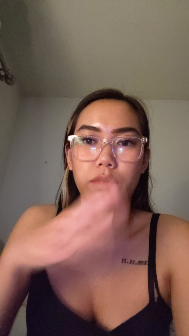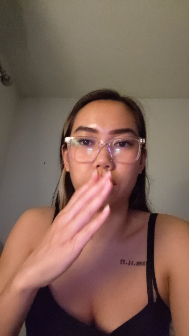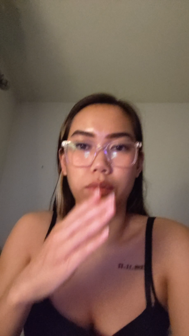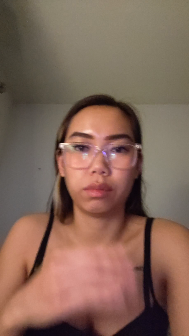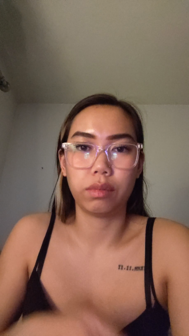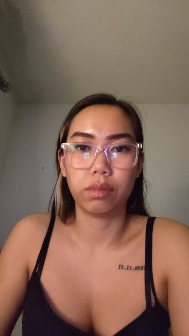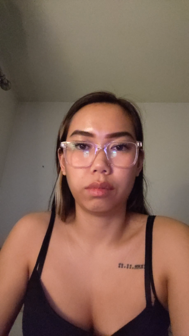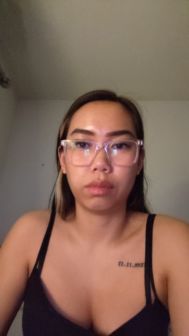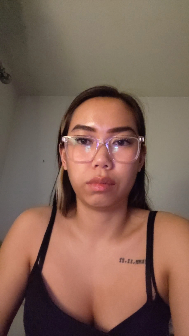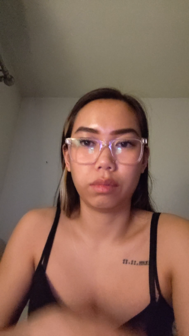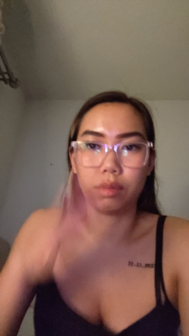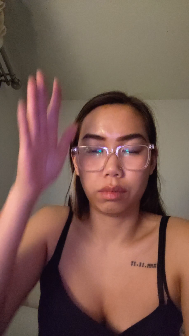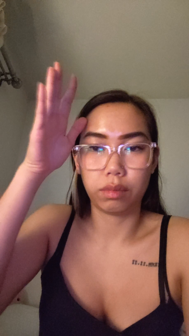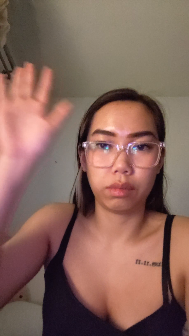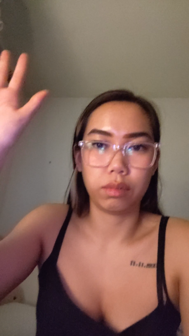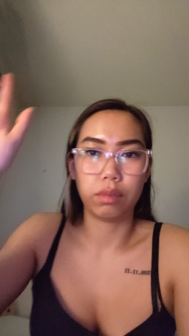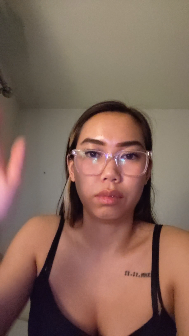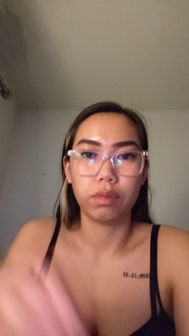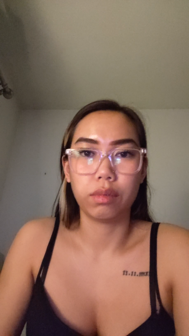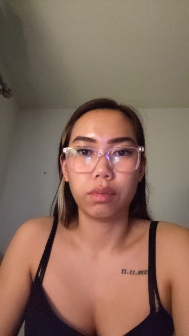deer